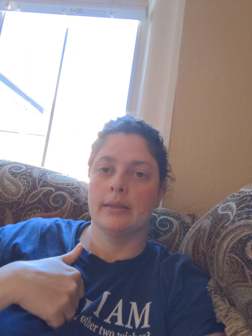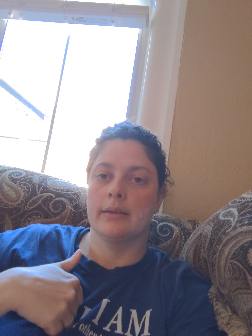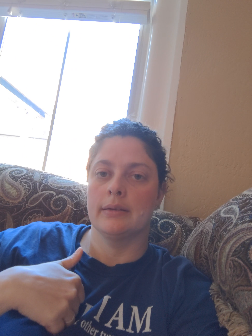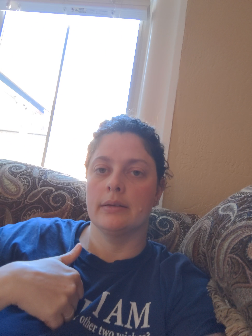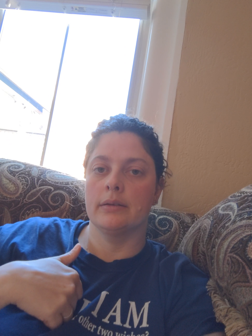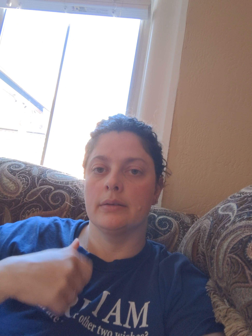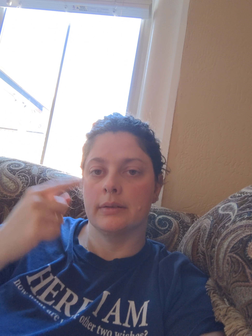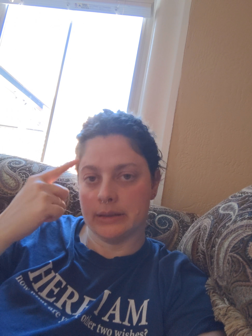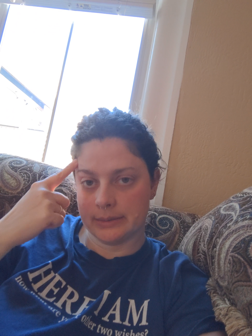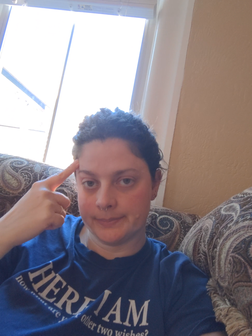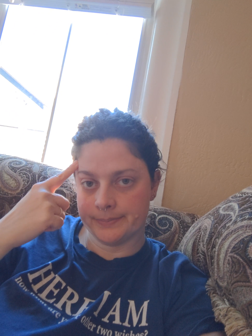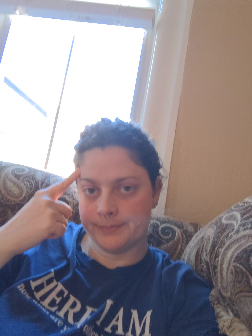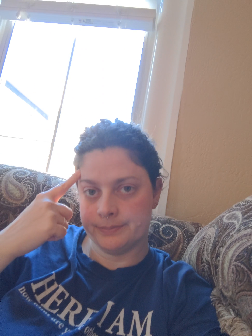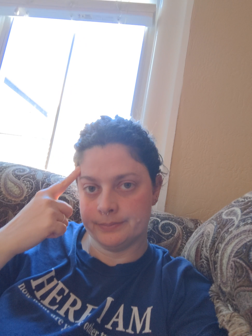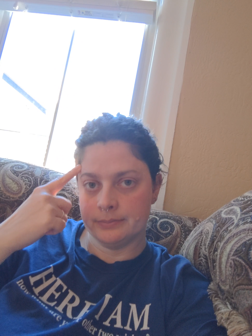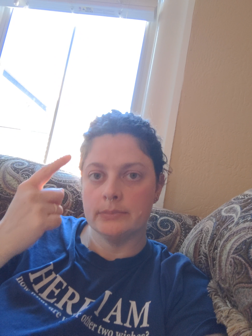think